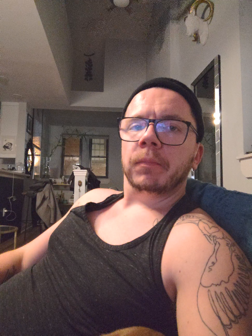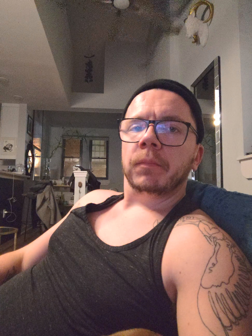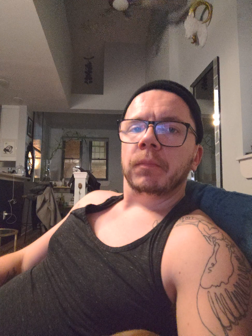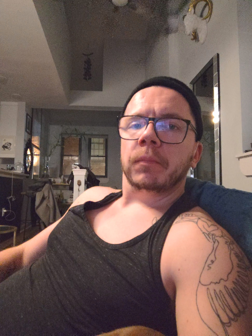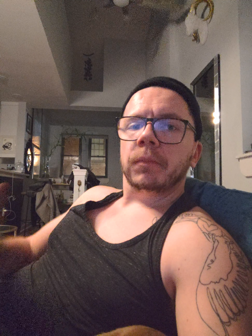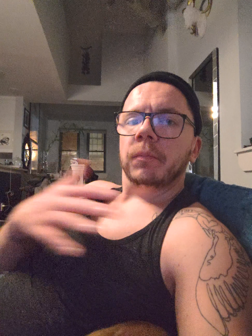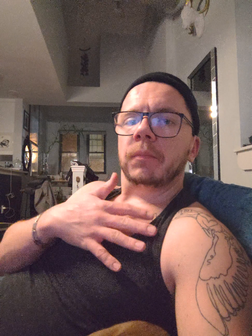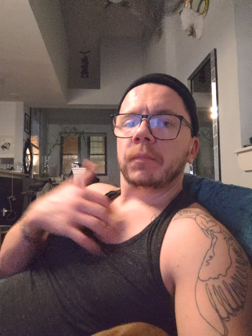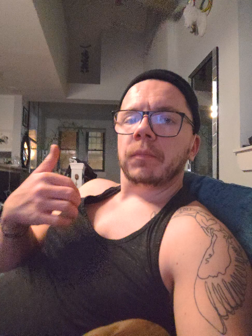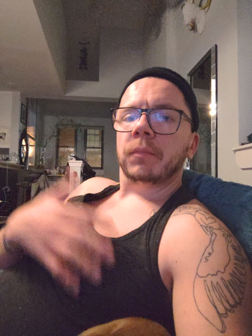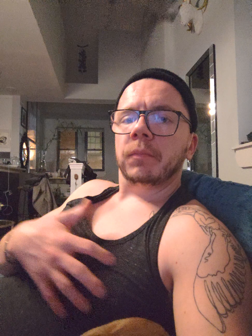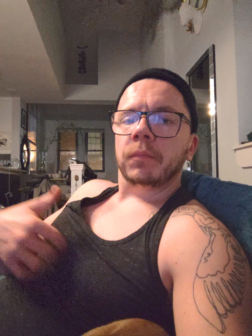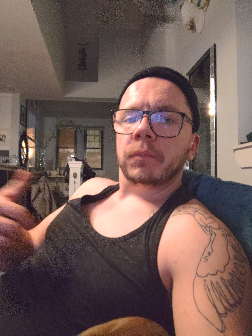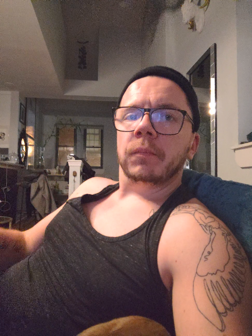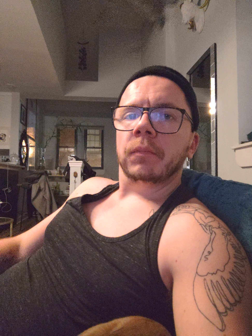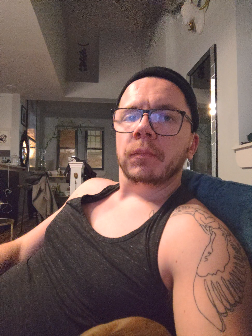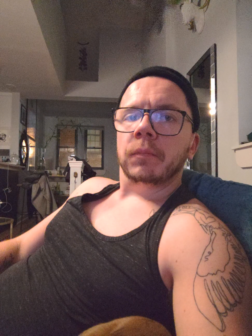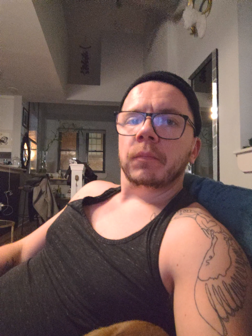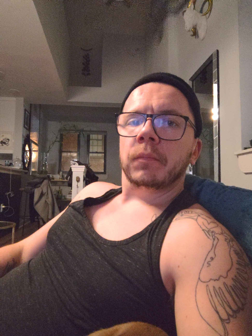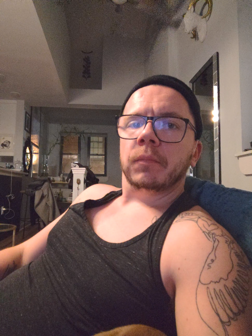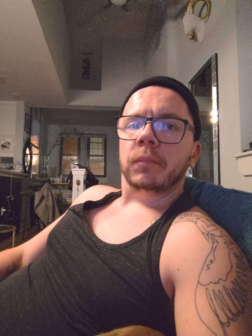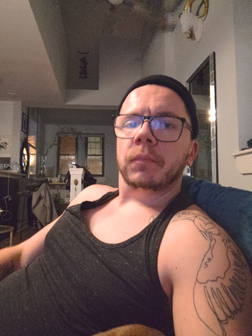zebra